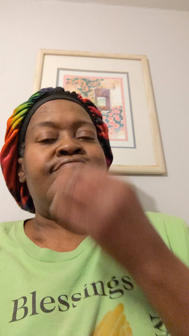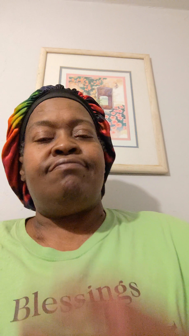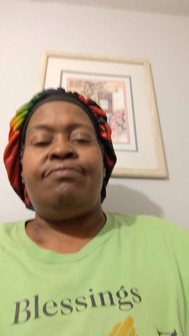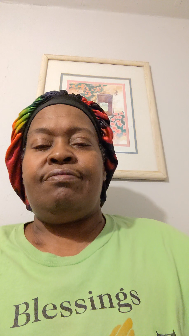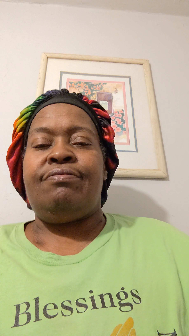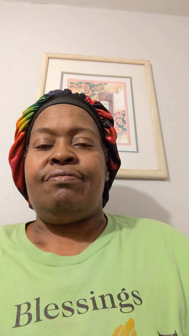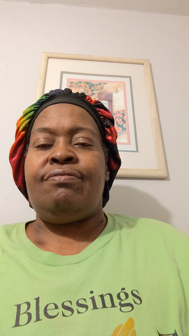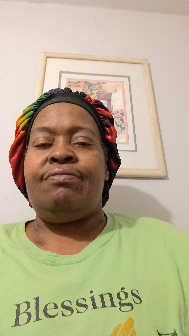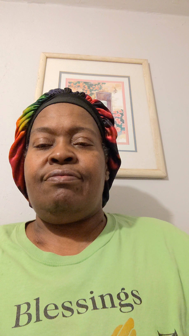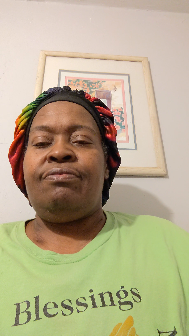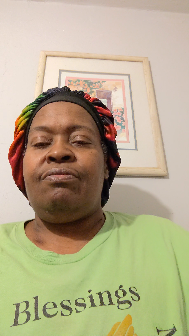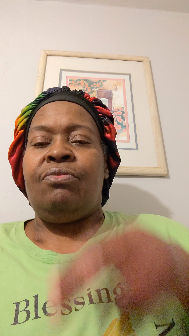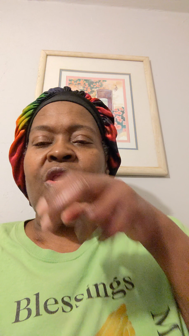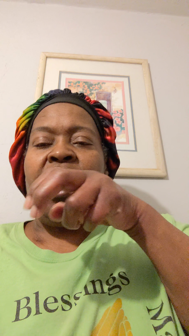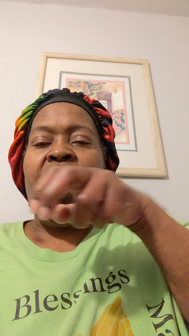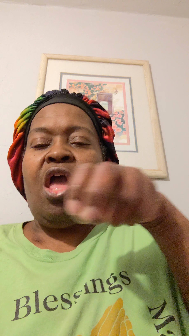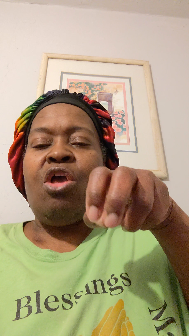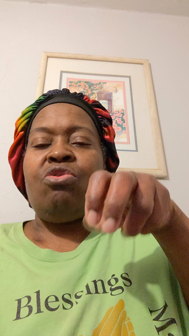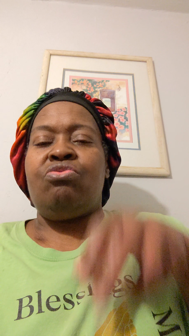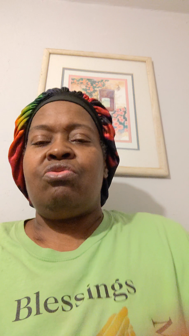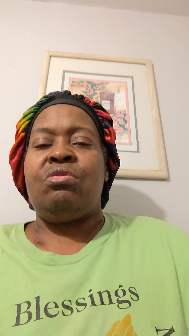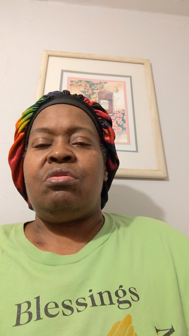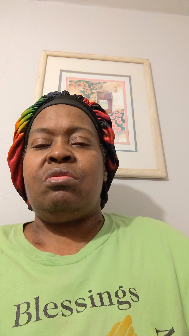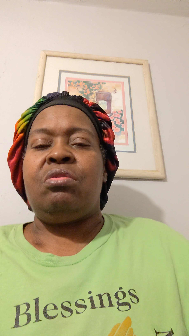couch